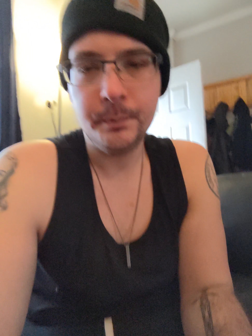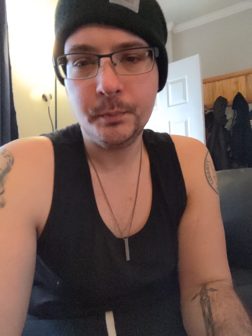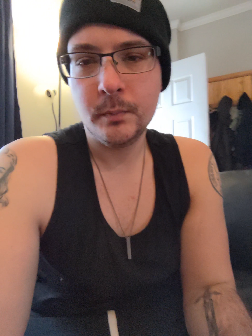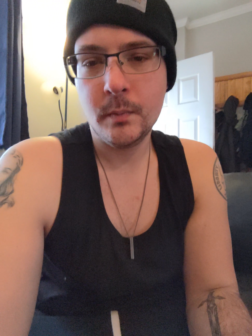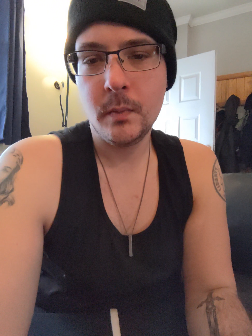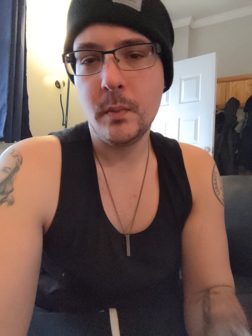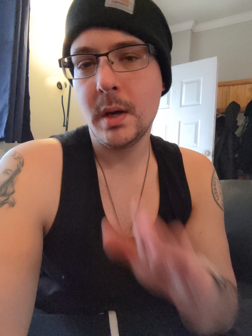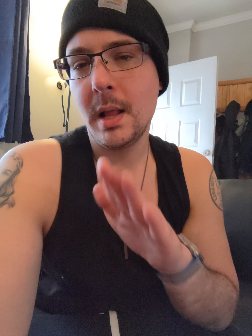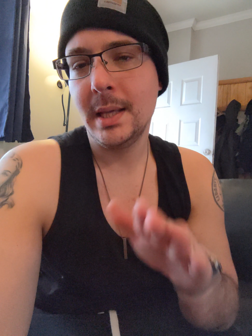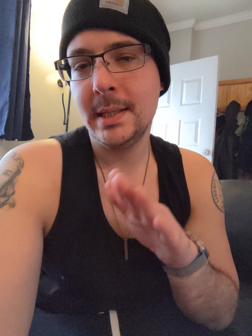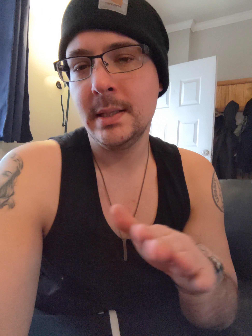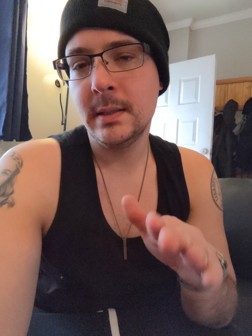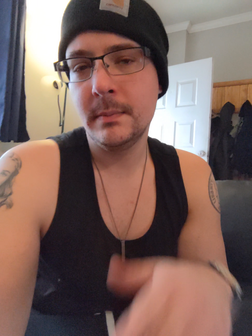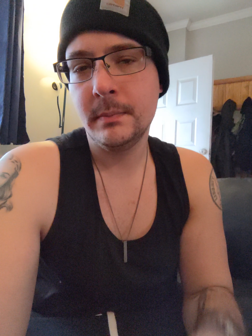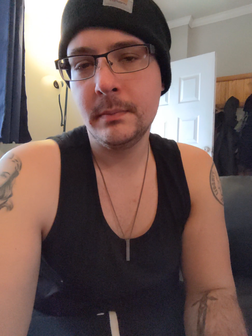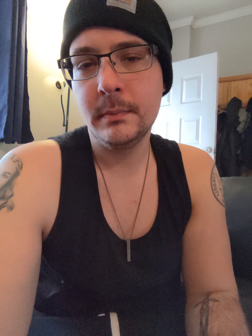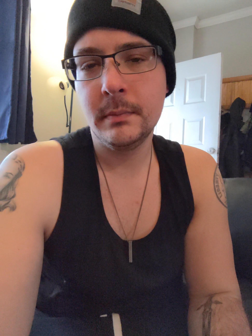clean